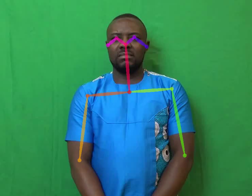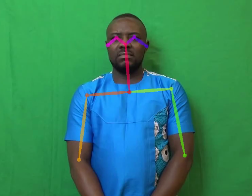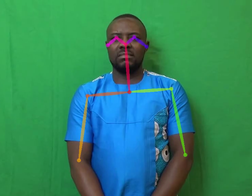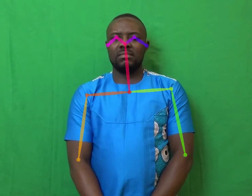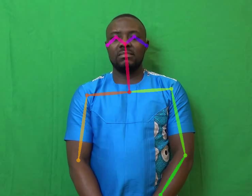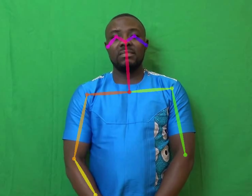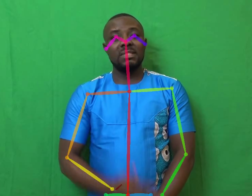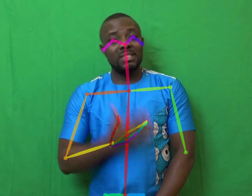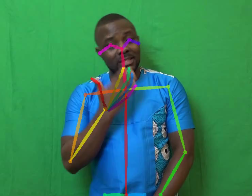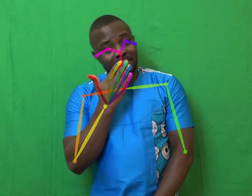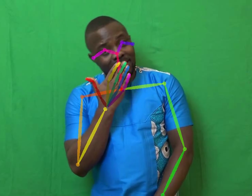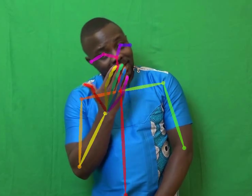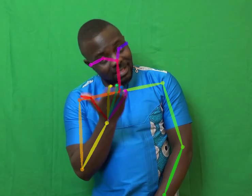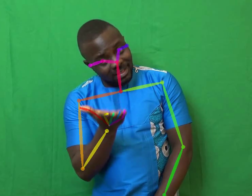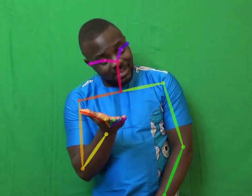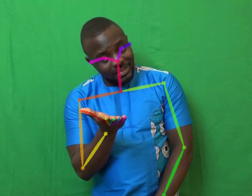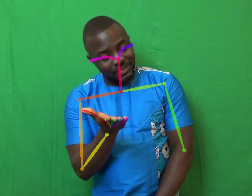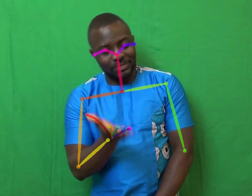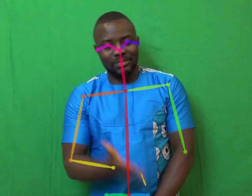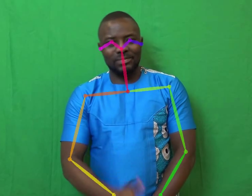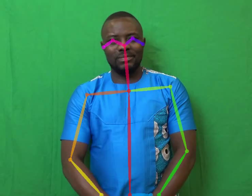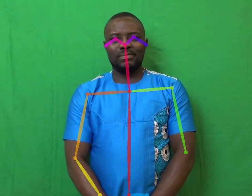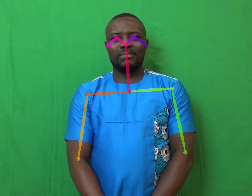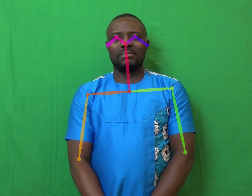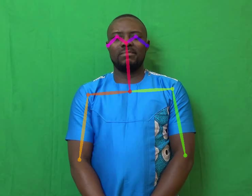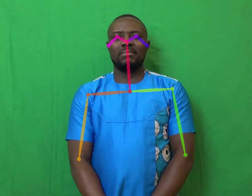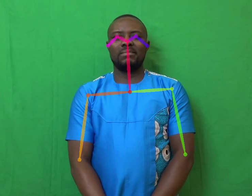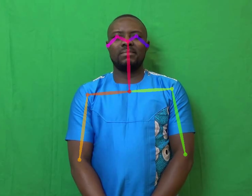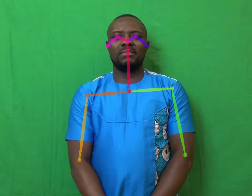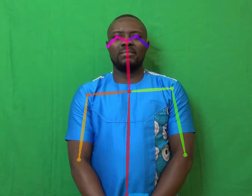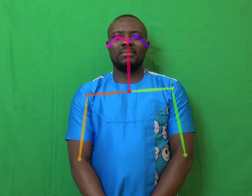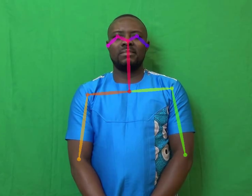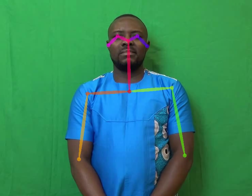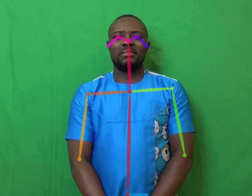thank you